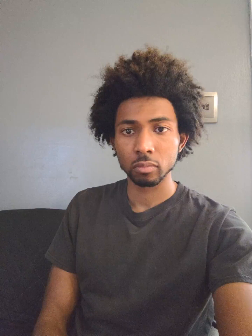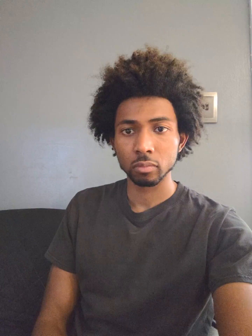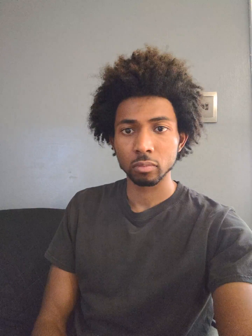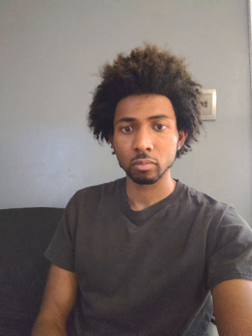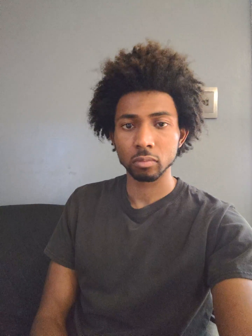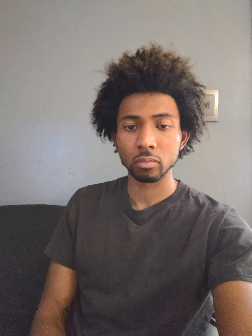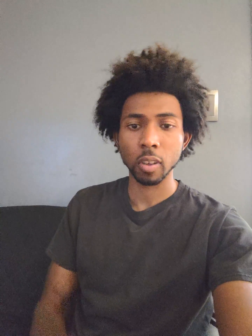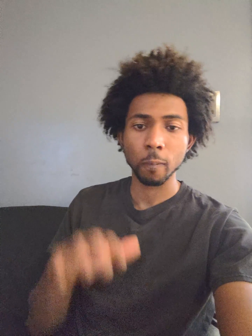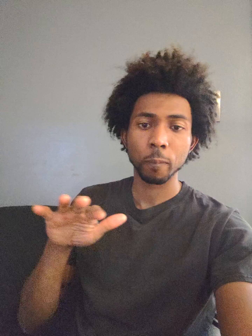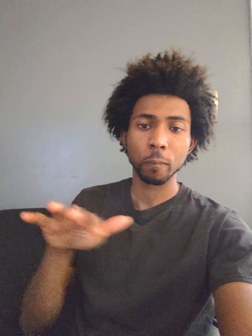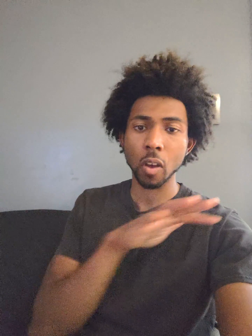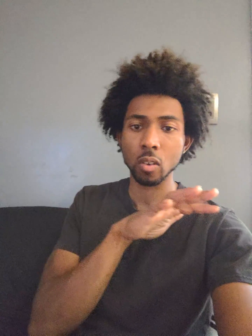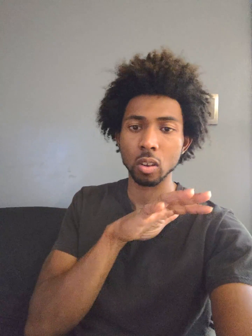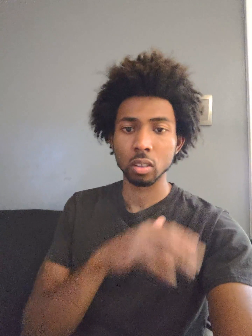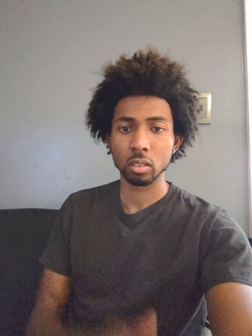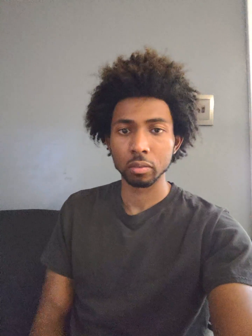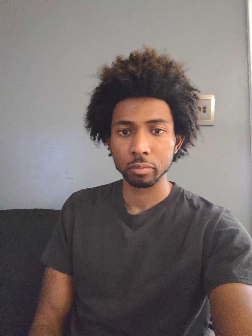full